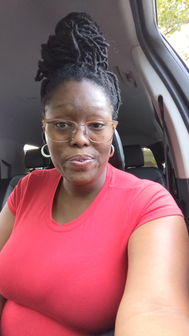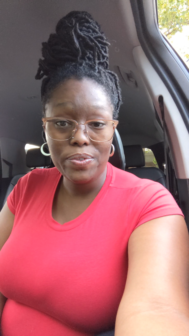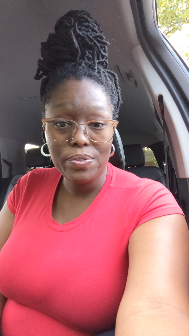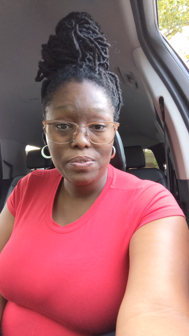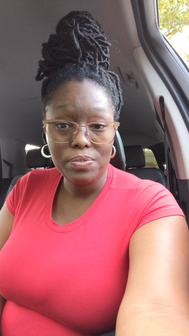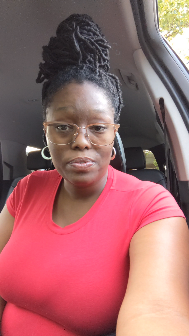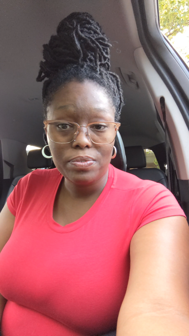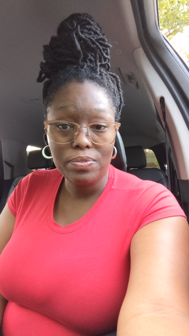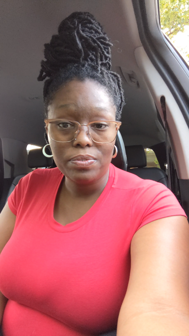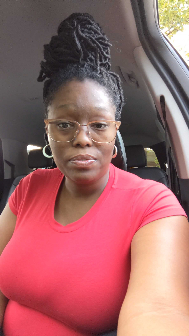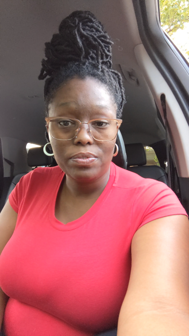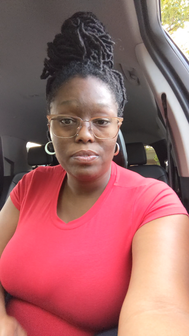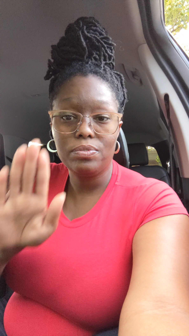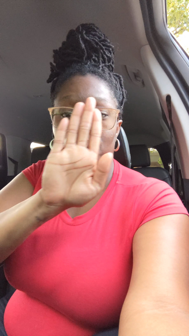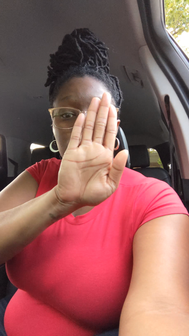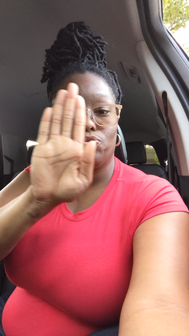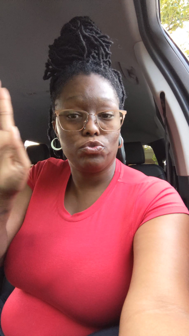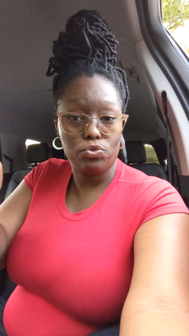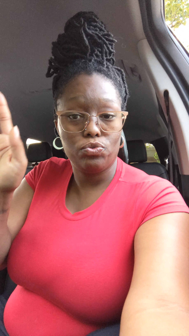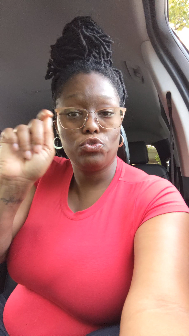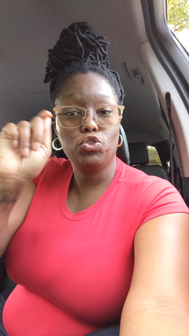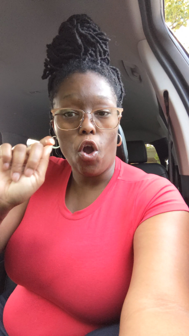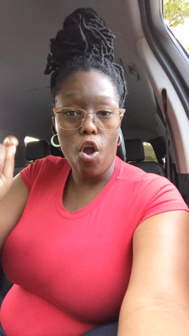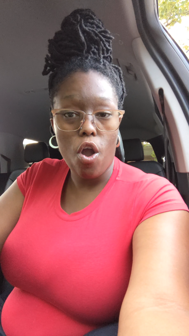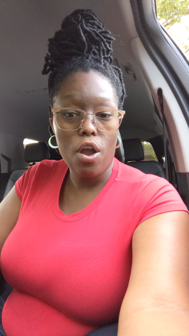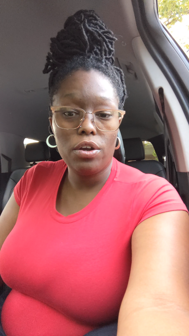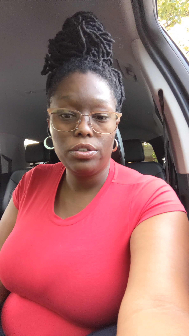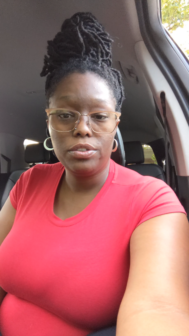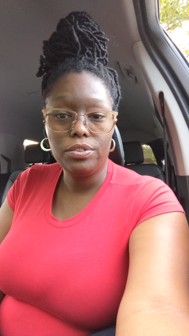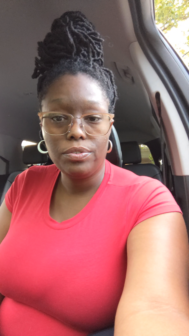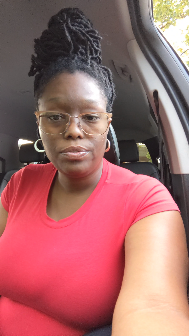chalk